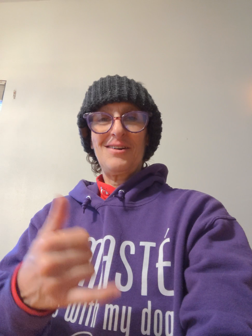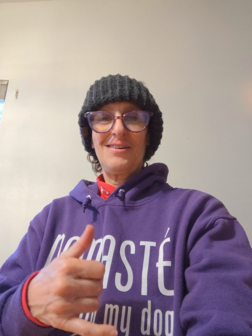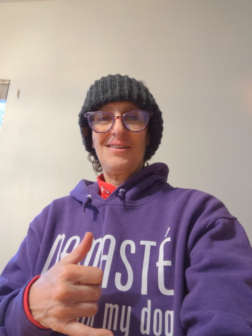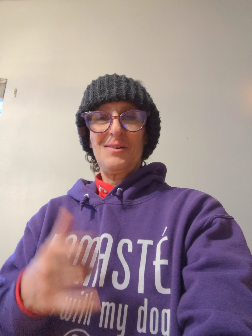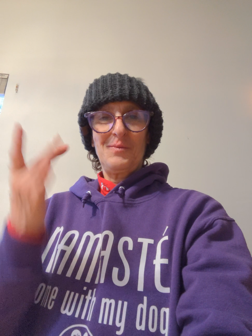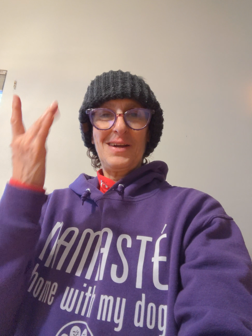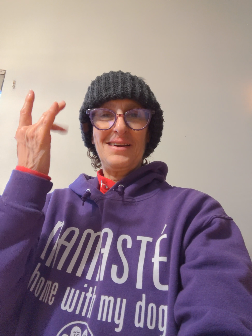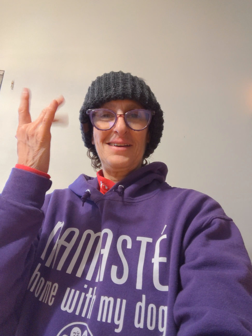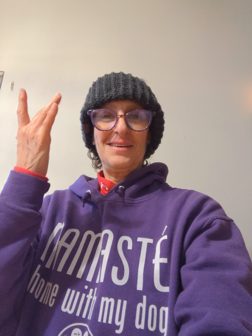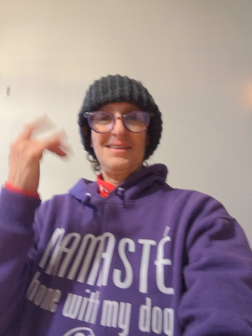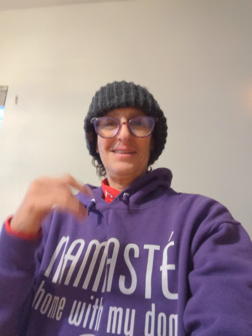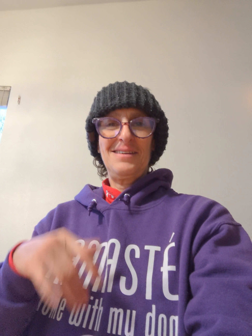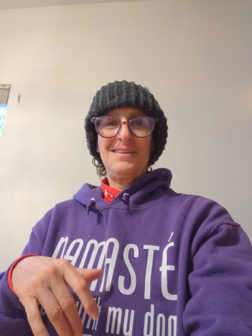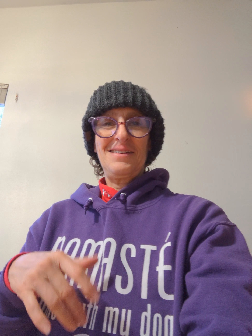why